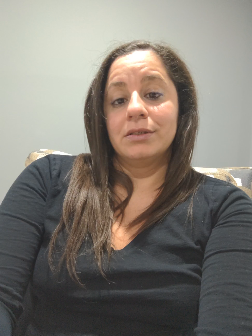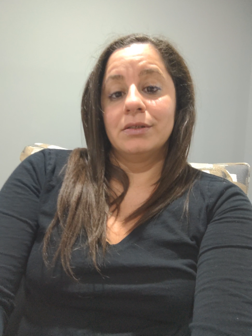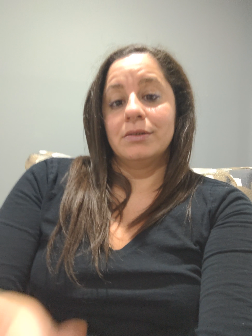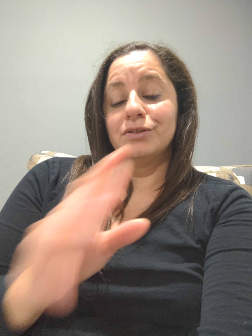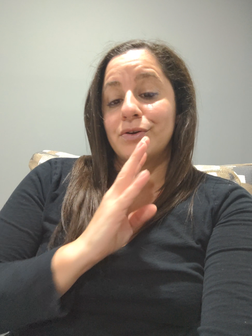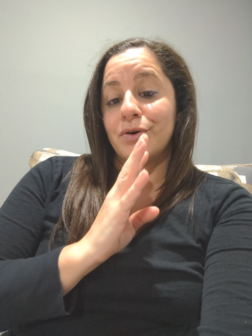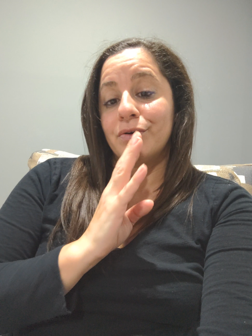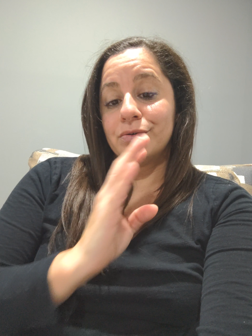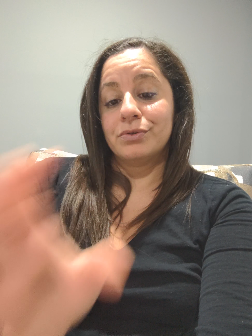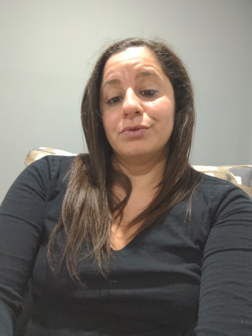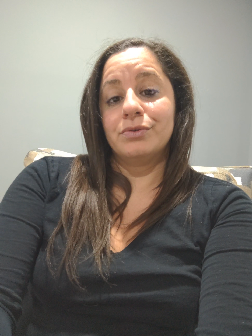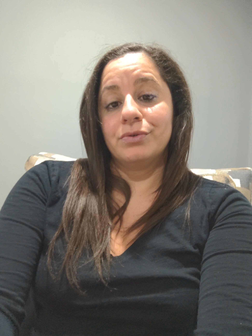talk